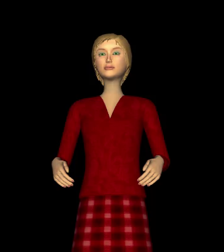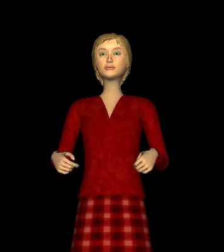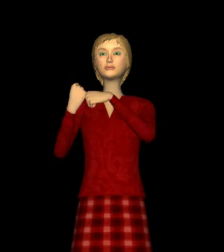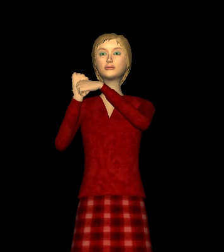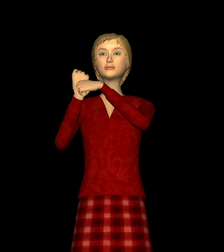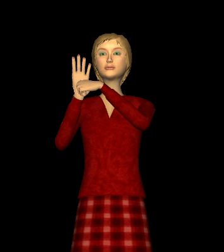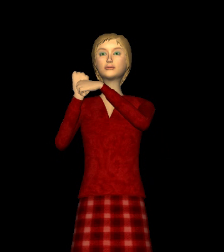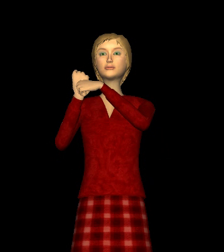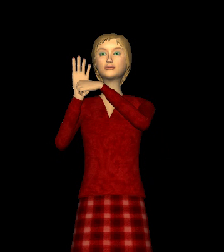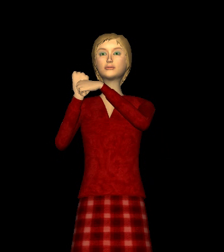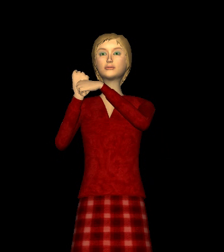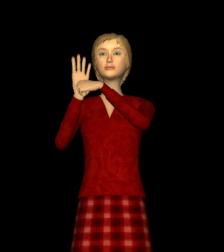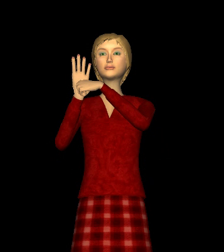إشارة